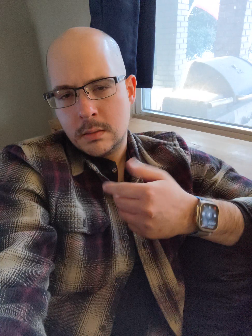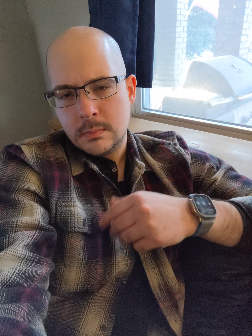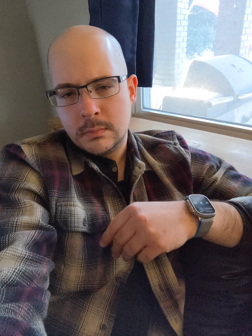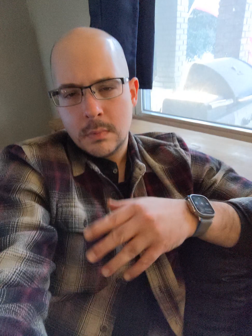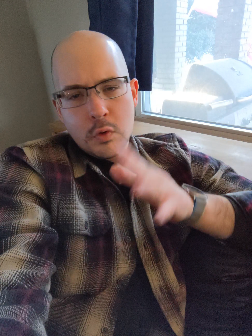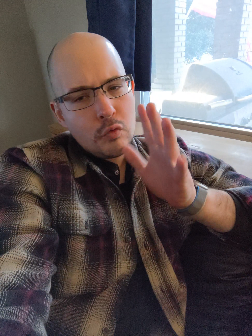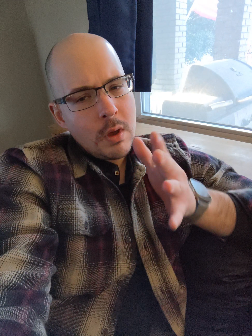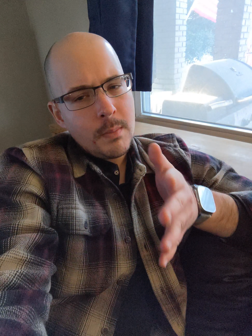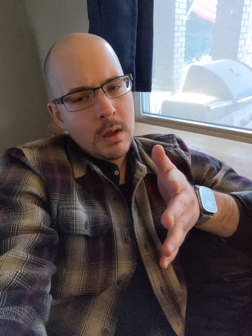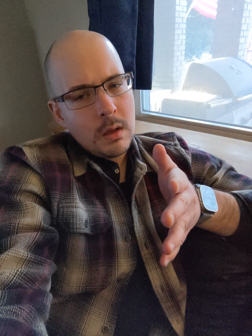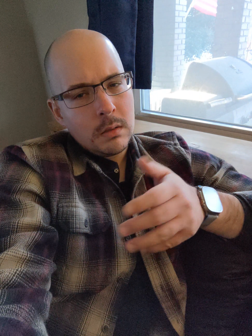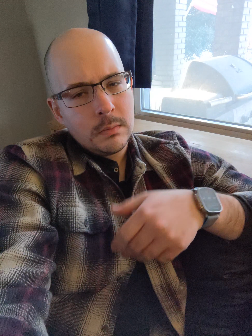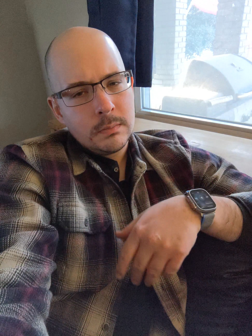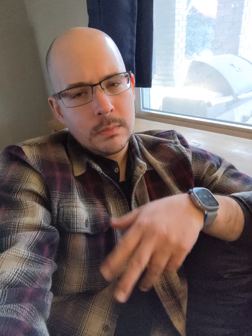grandma